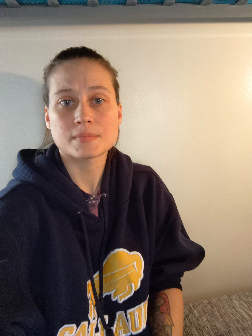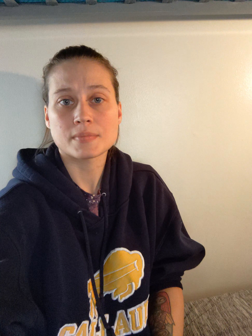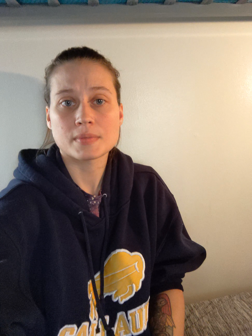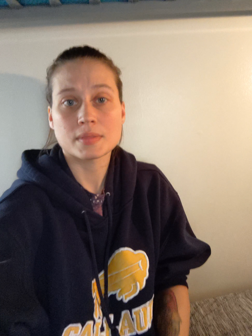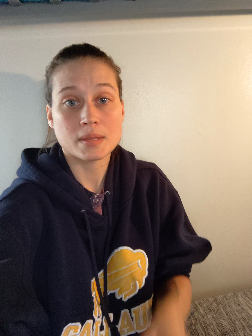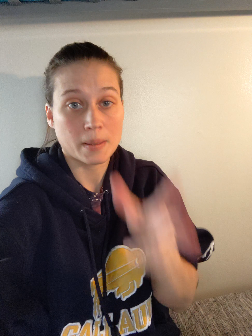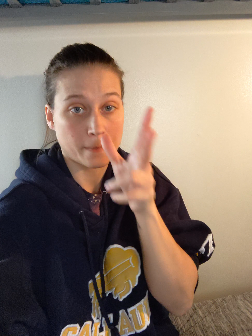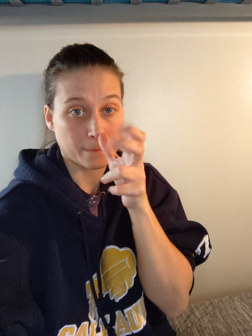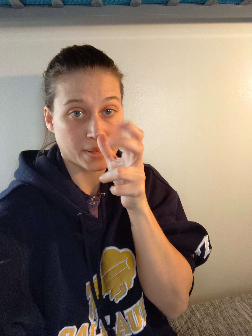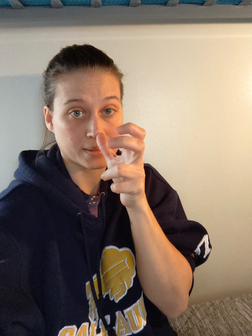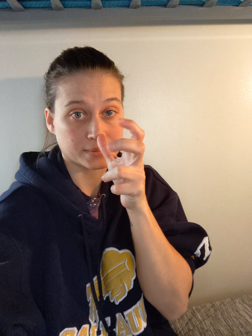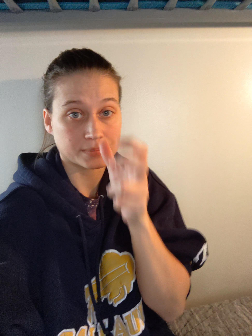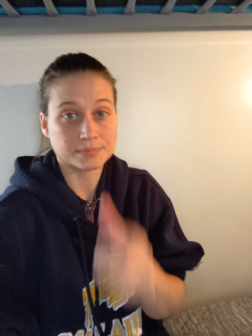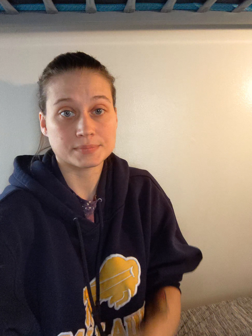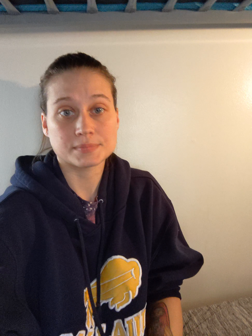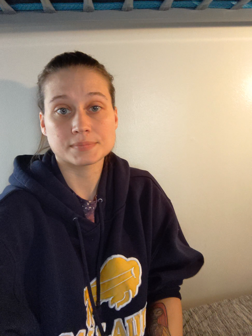bug